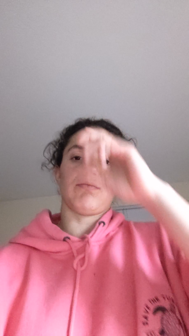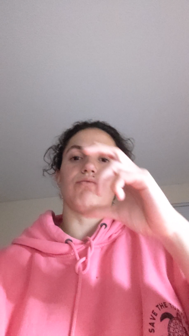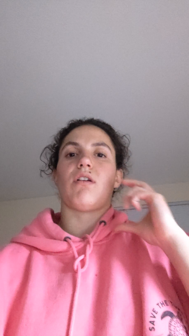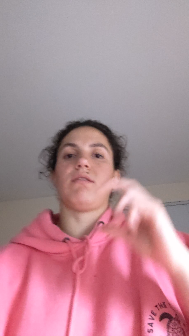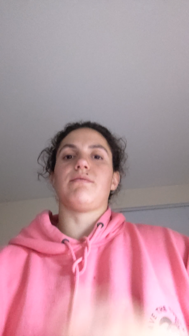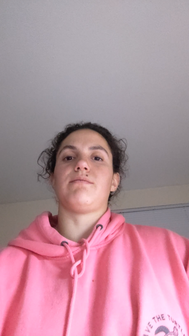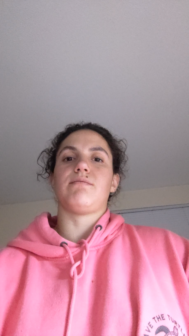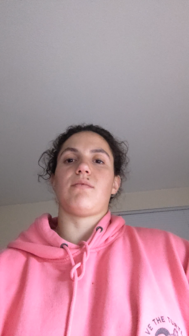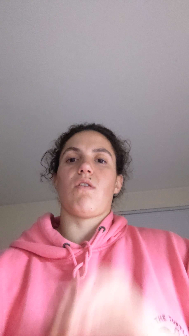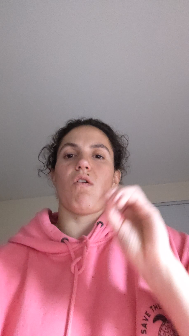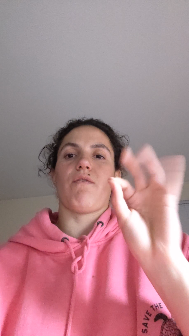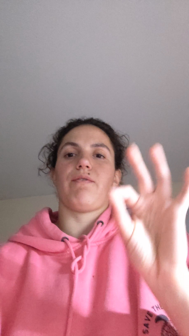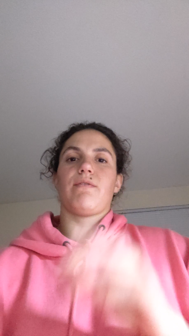of